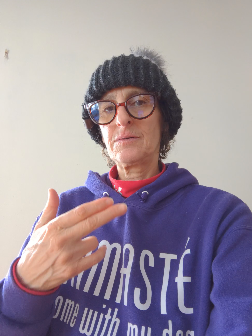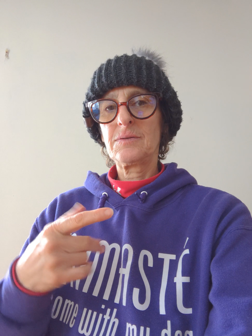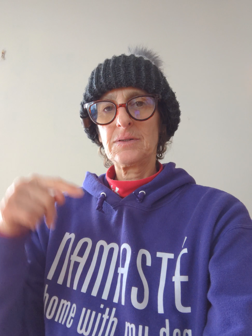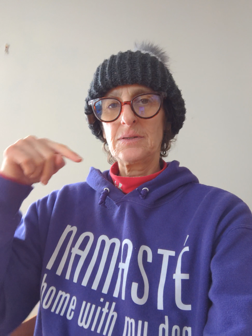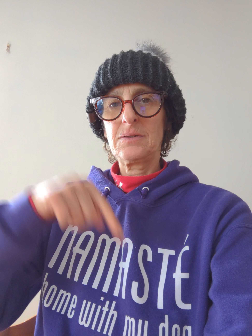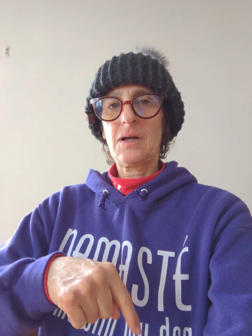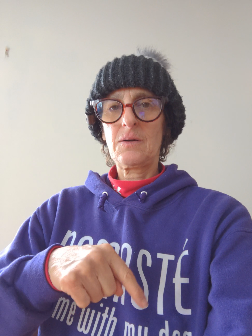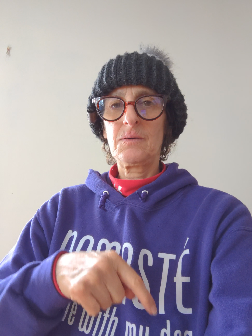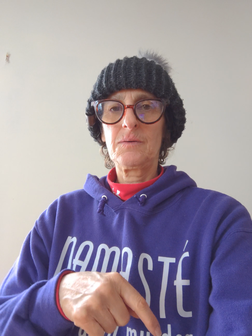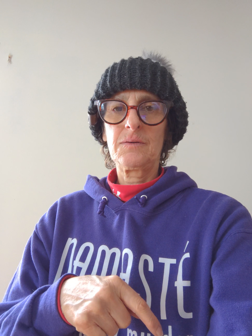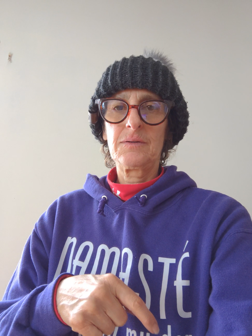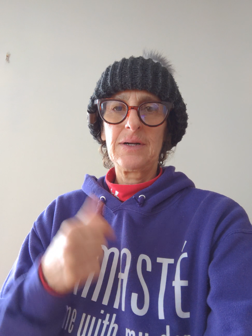down